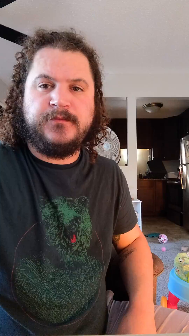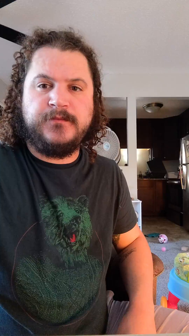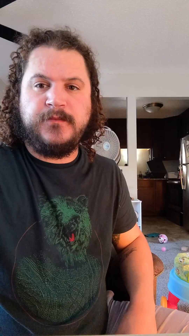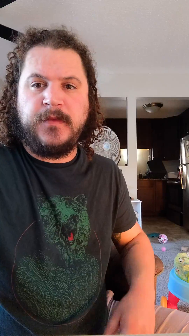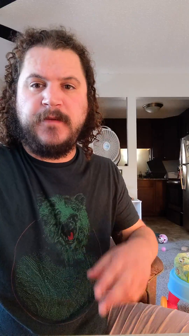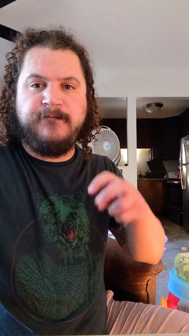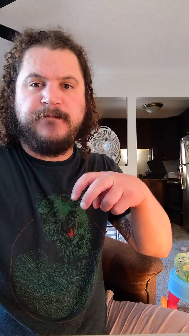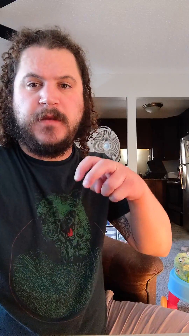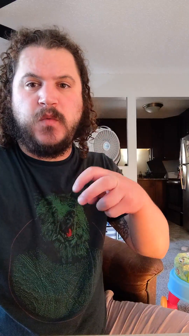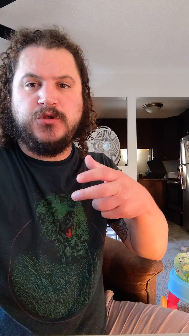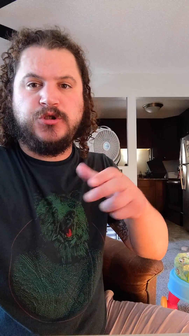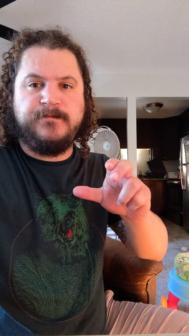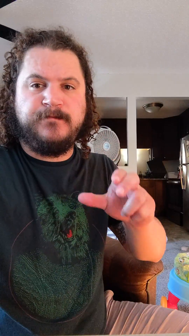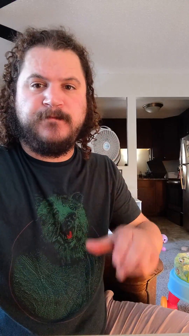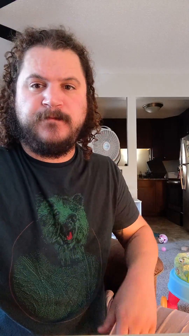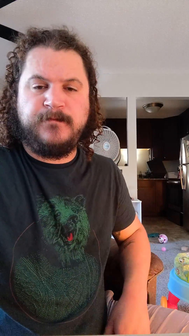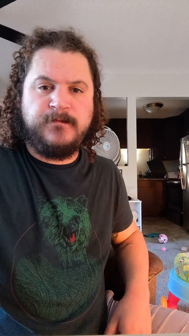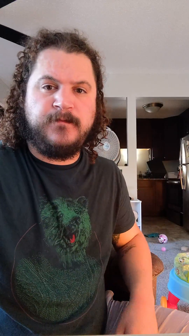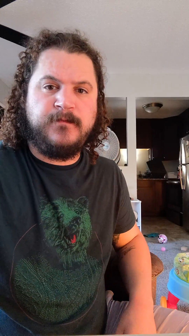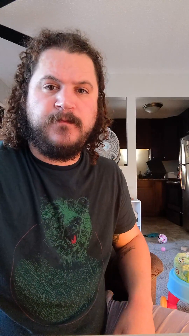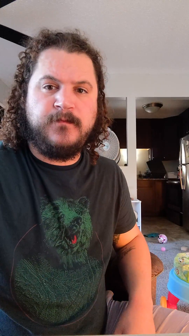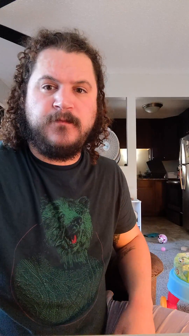potato chip